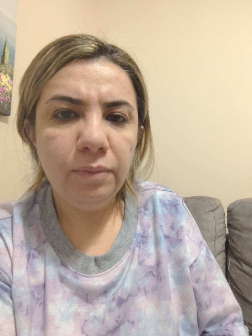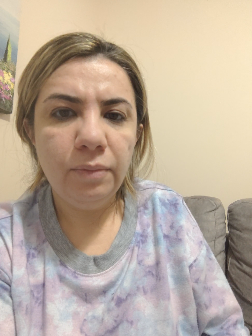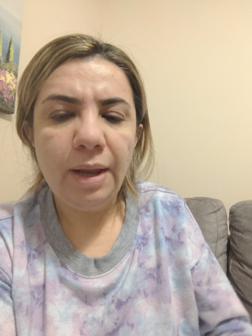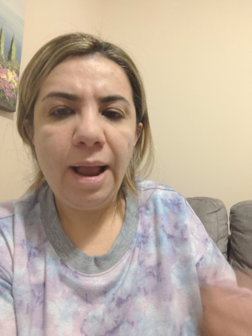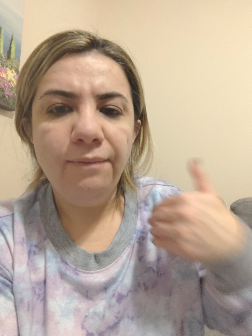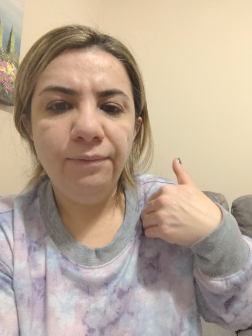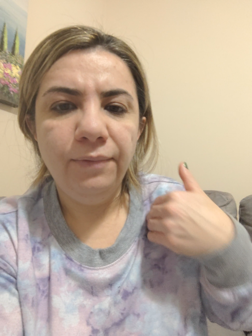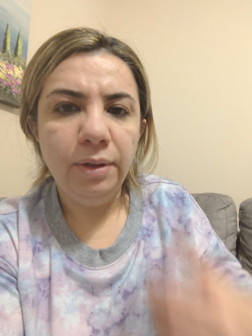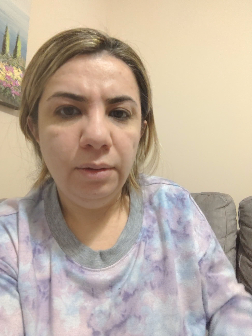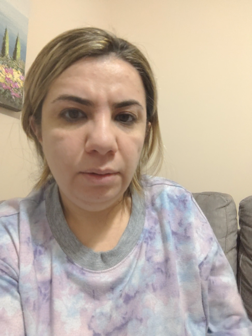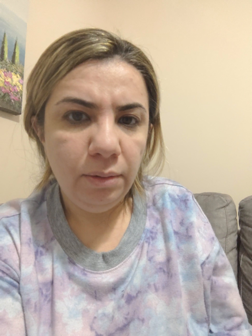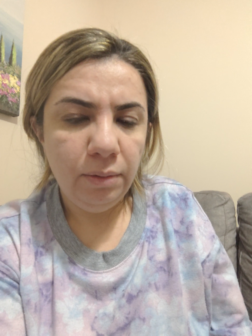have